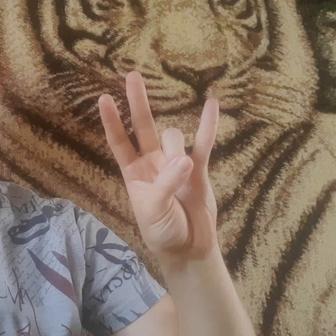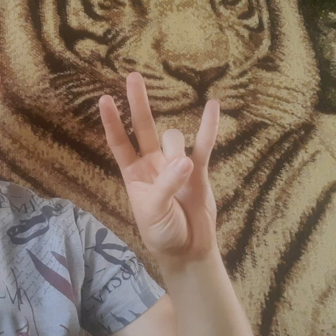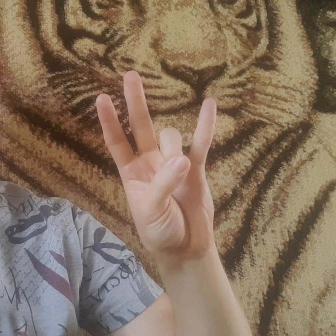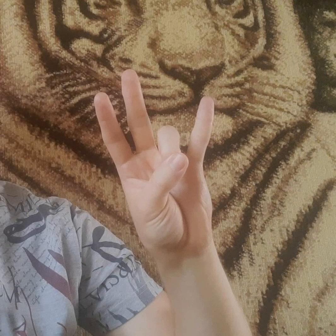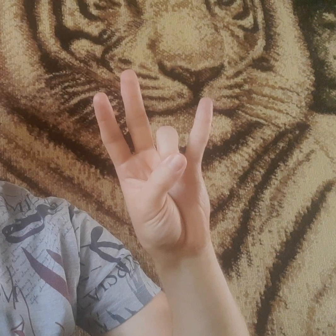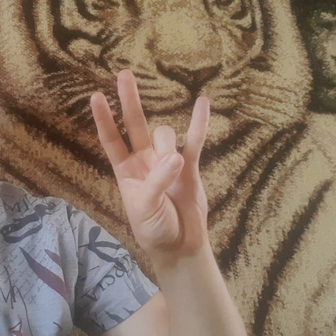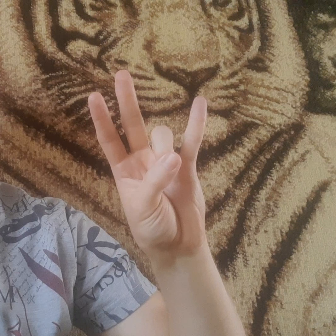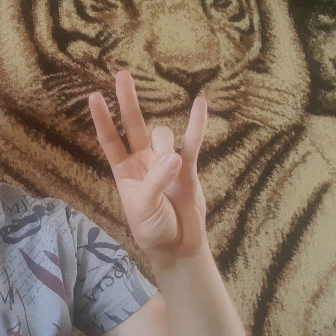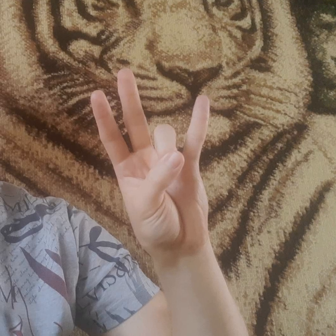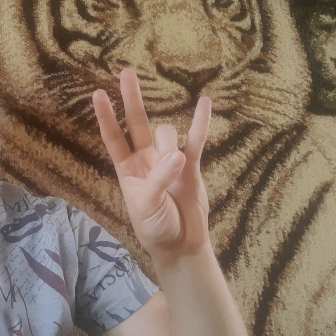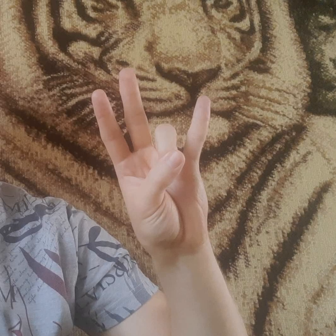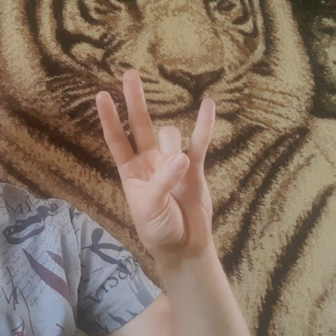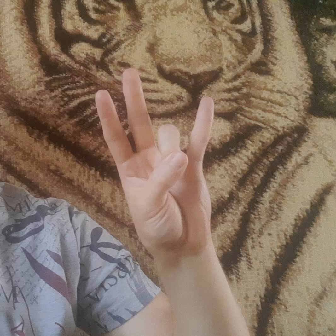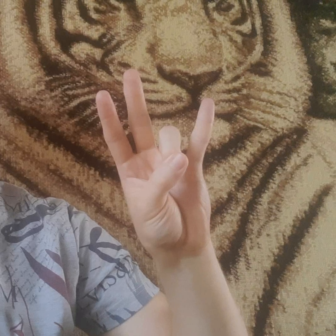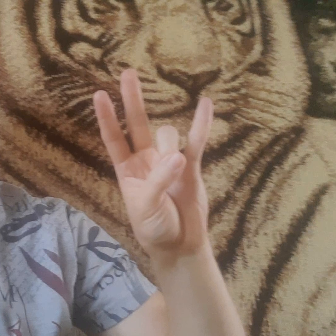Н